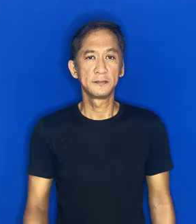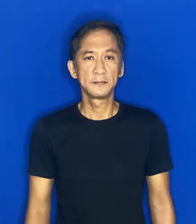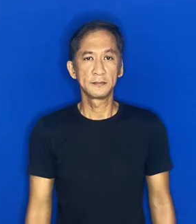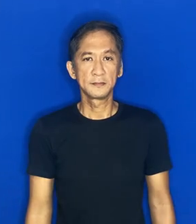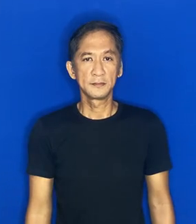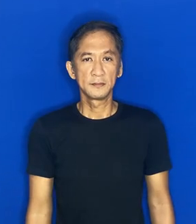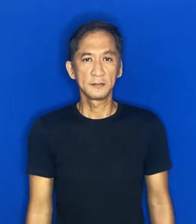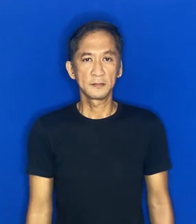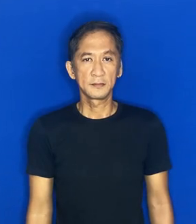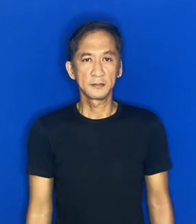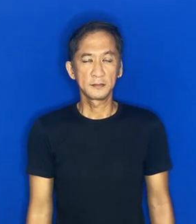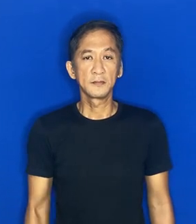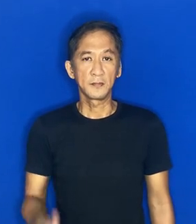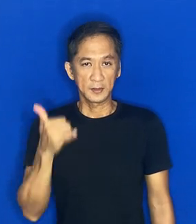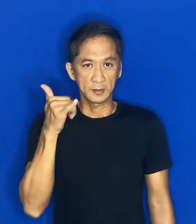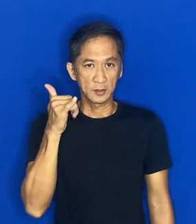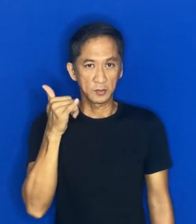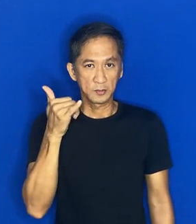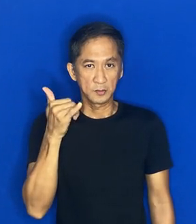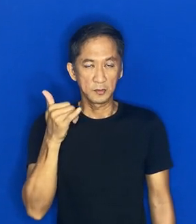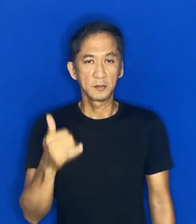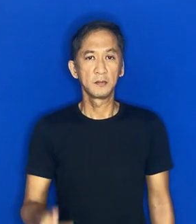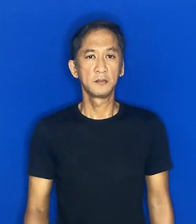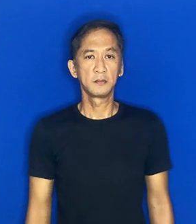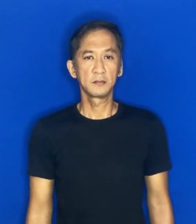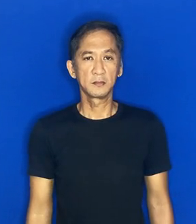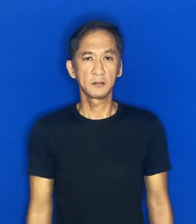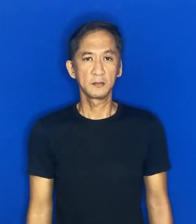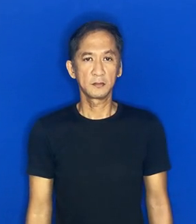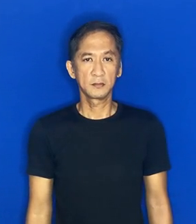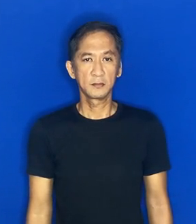yellow